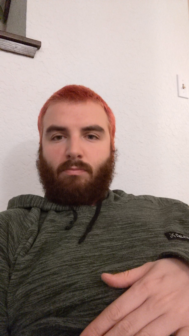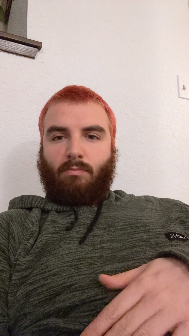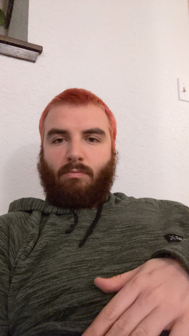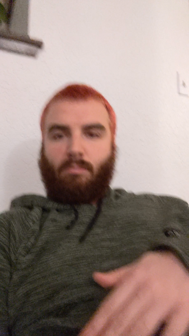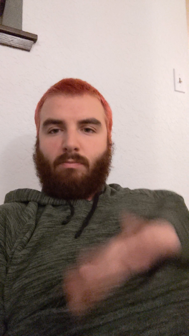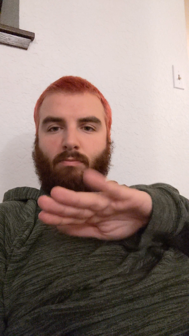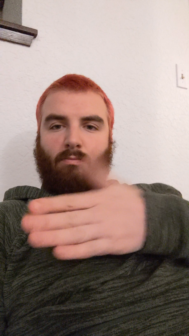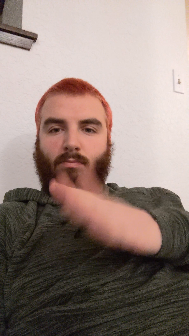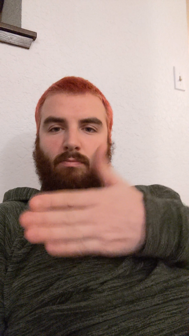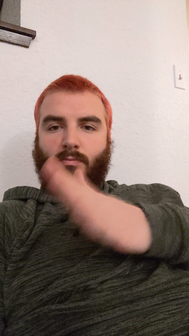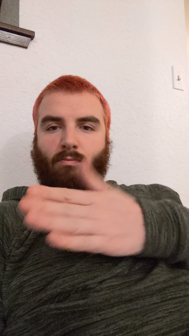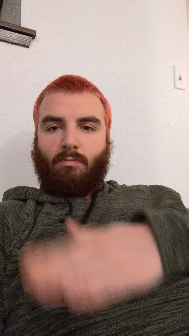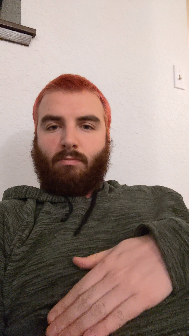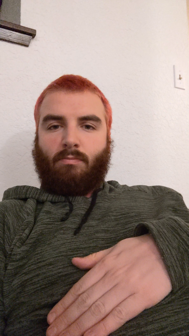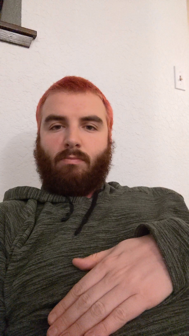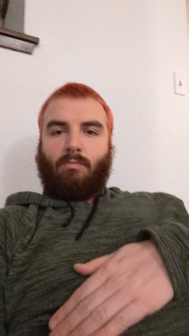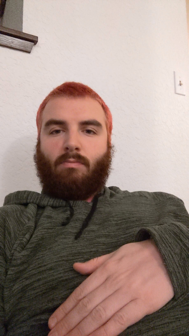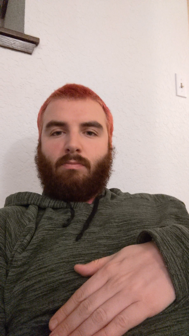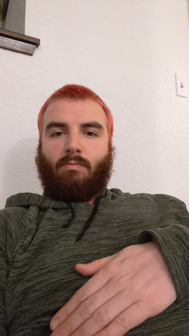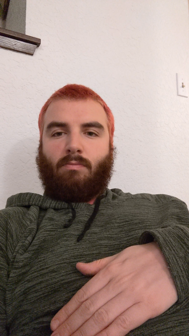cook